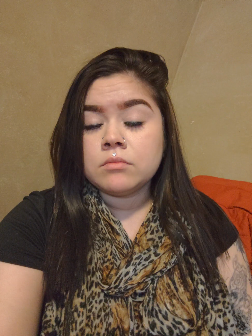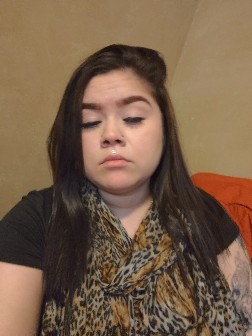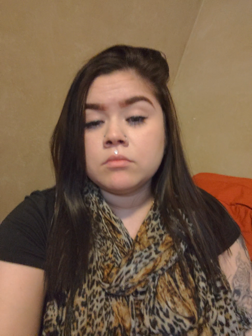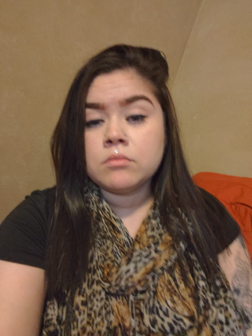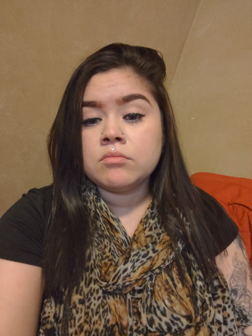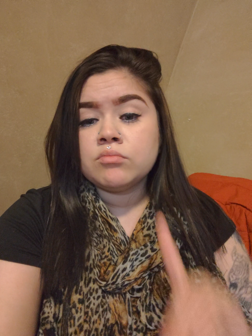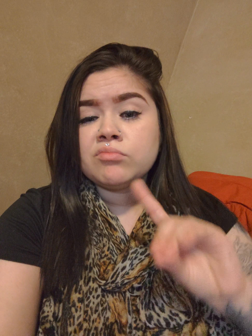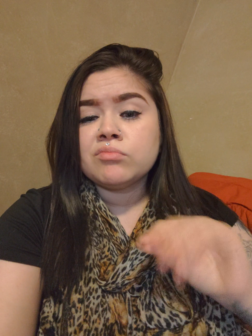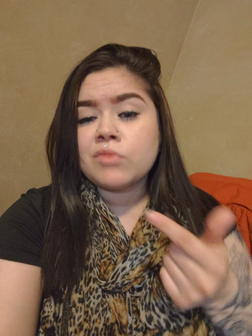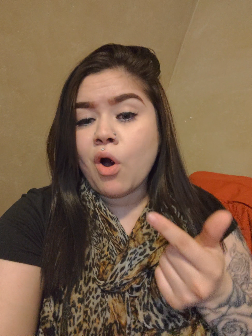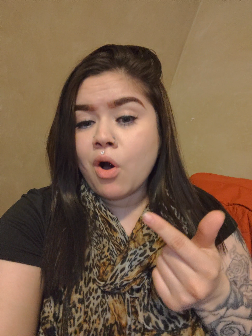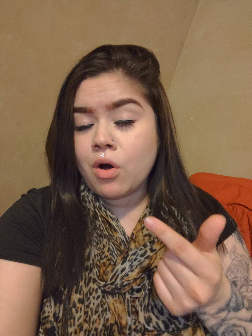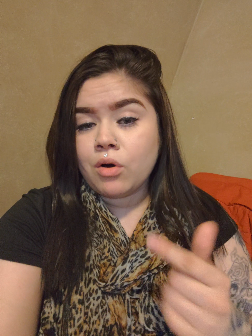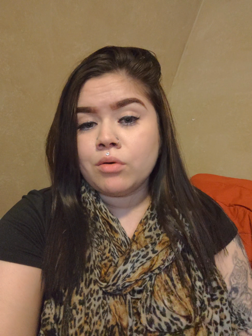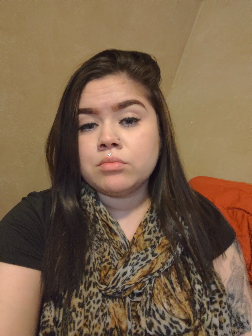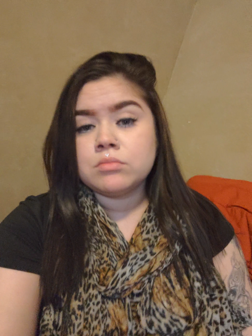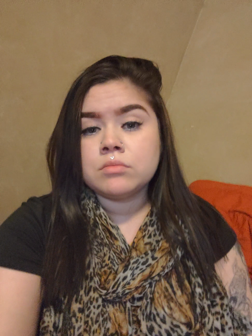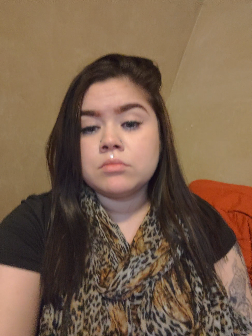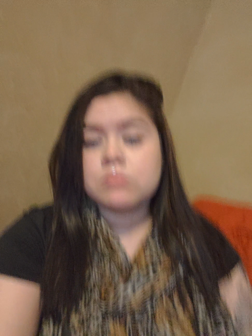dog